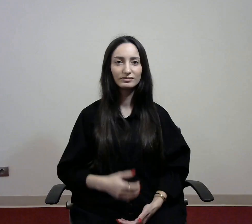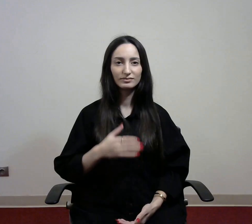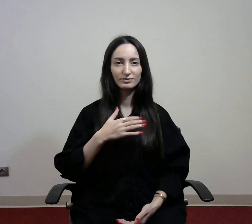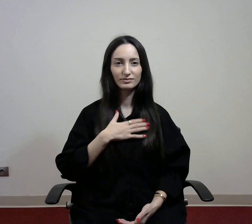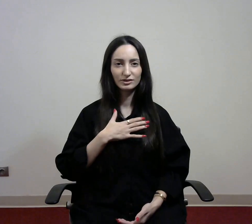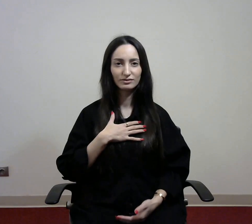mən